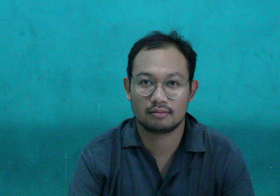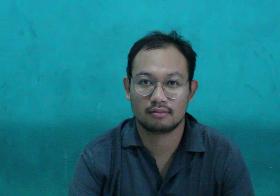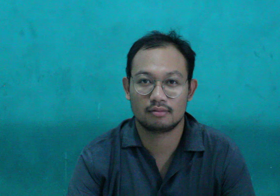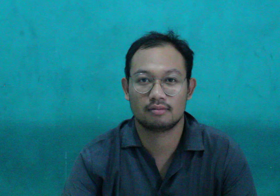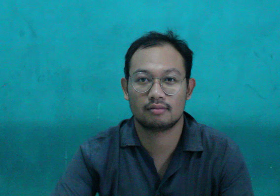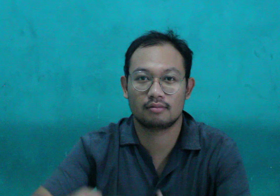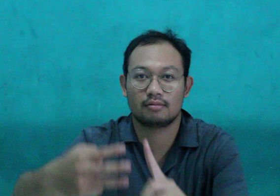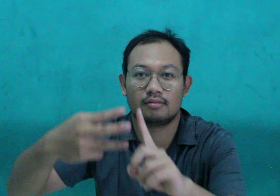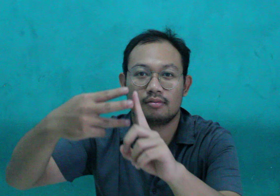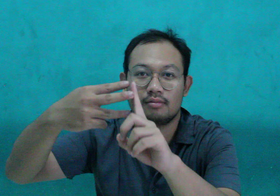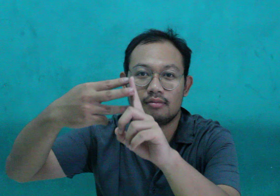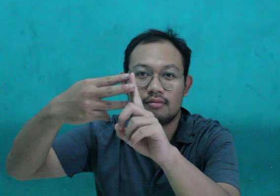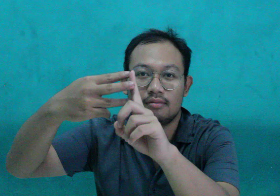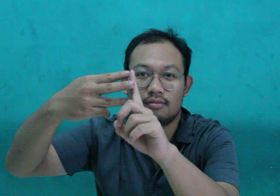B